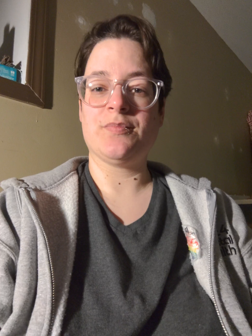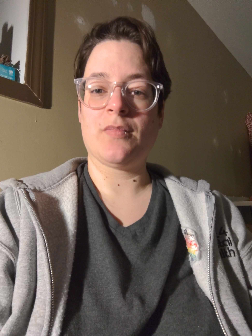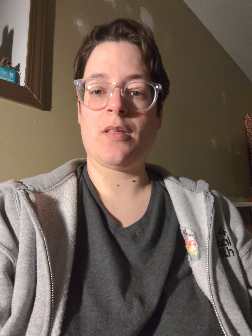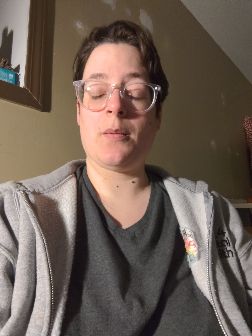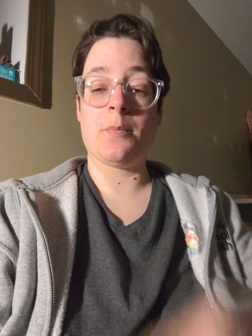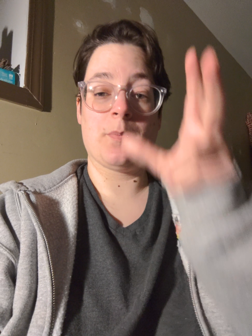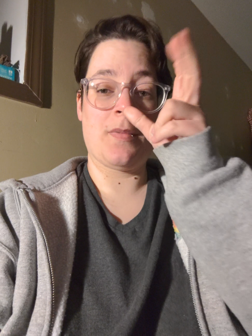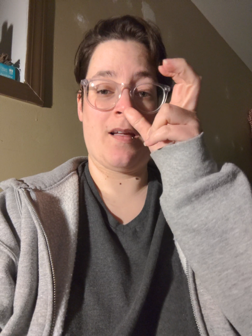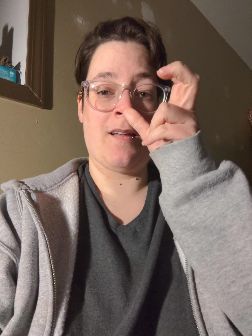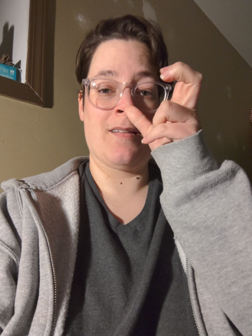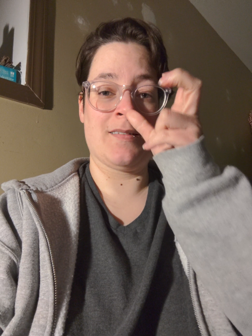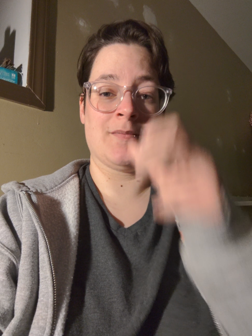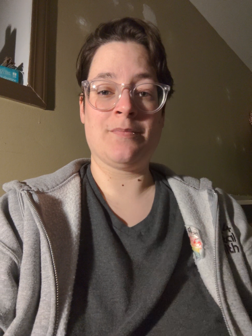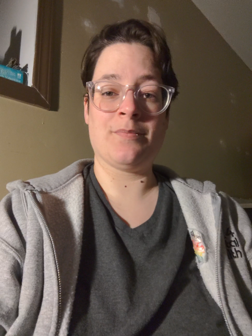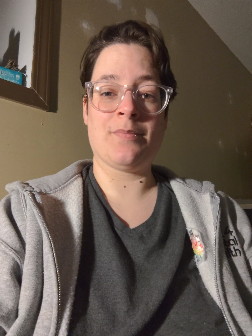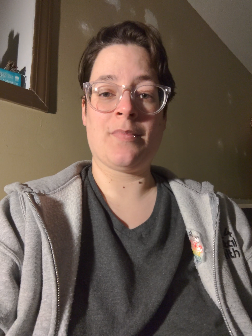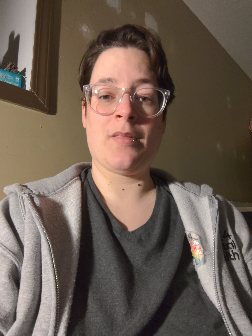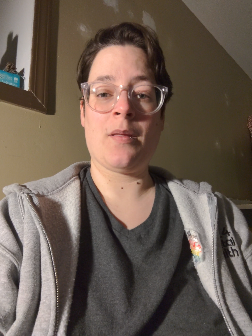bug